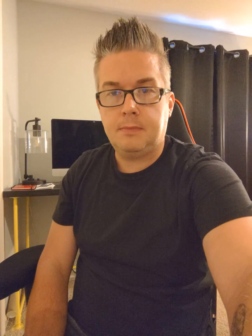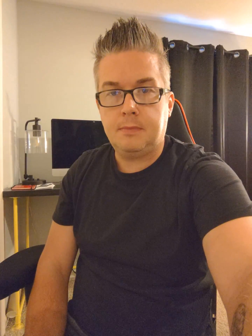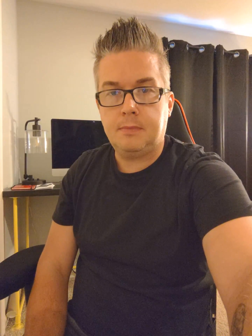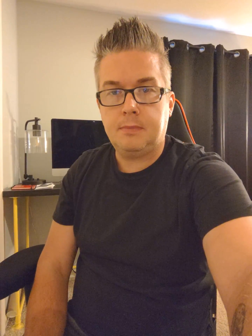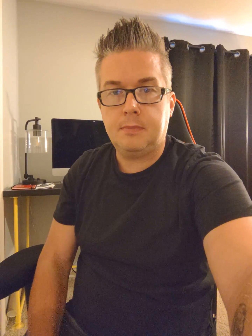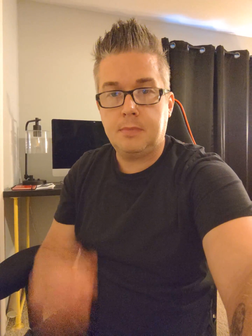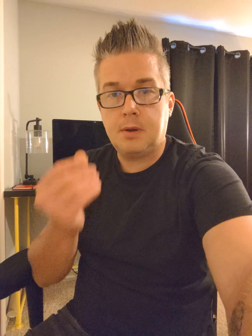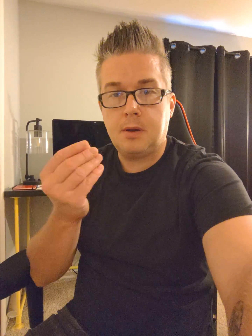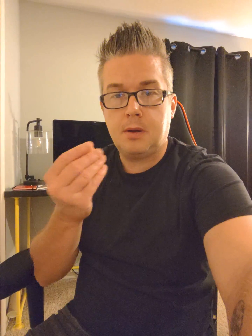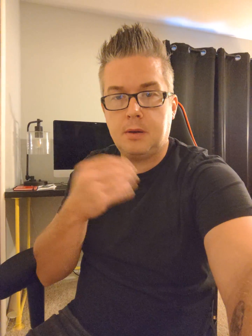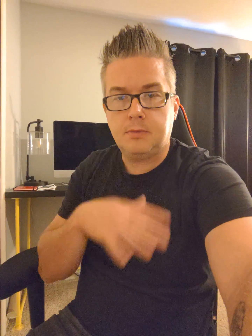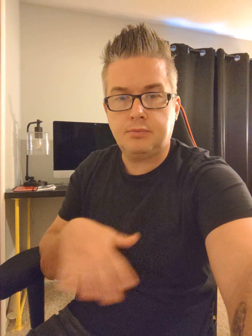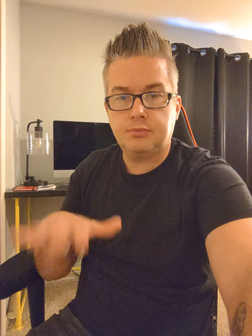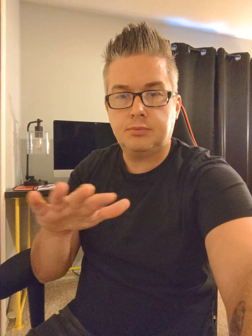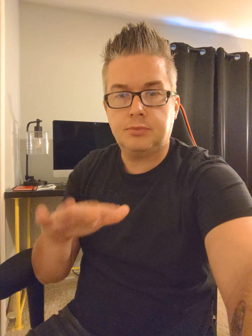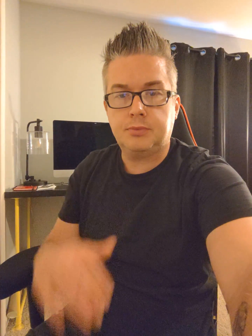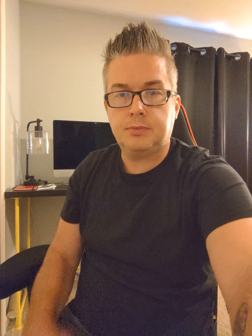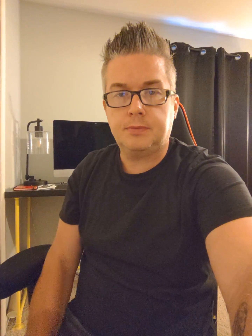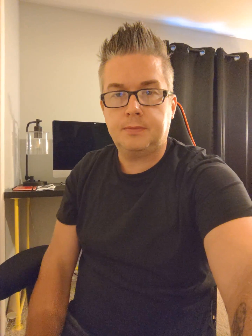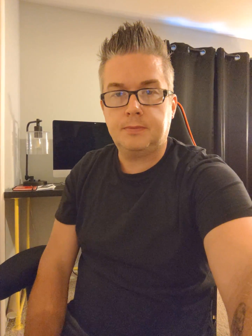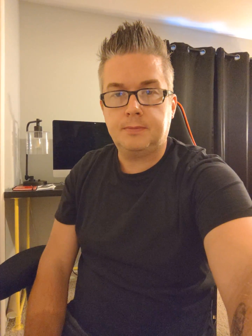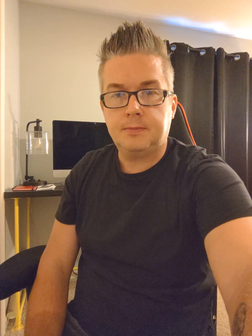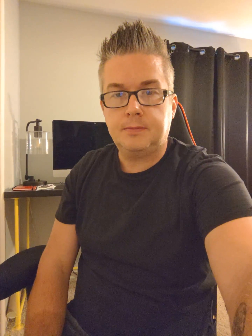garden